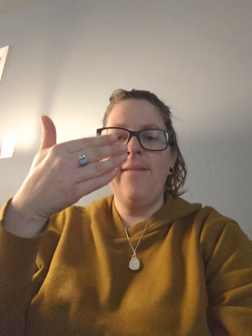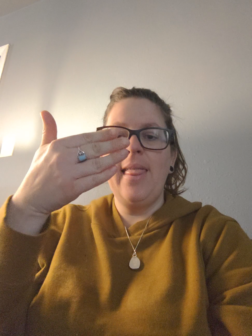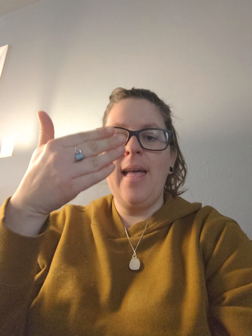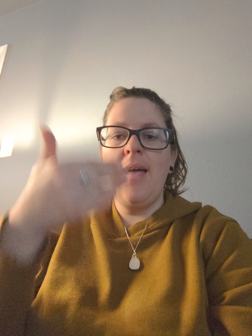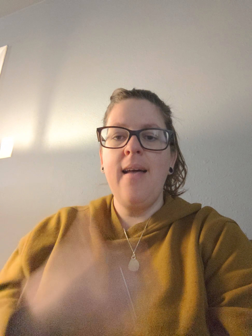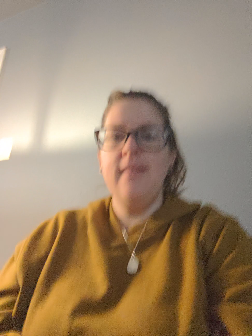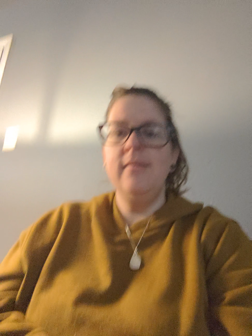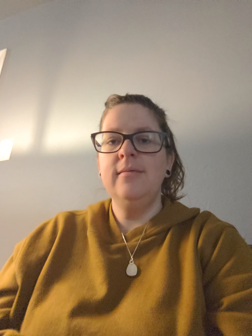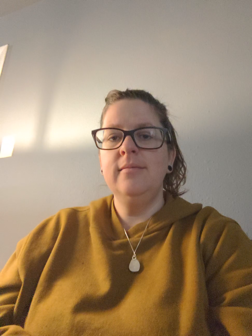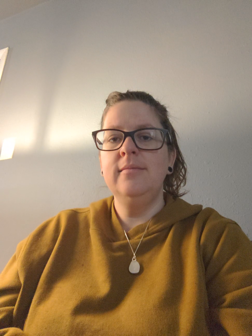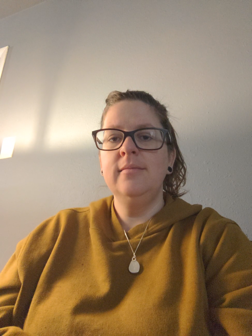flag